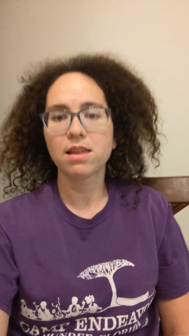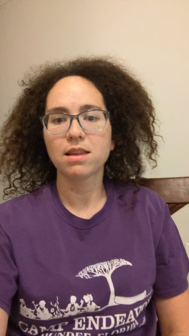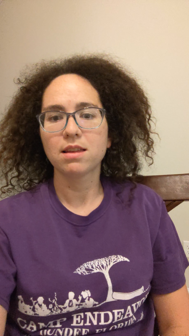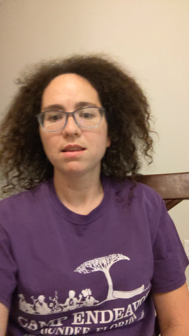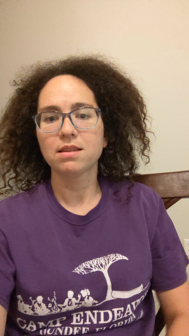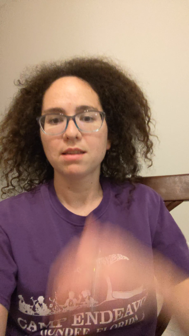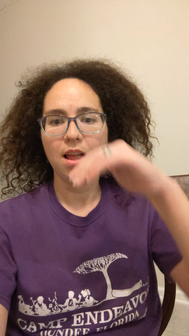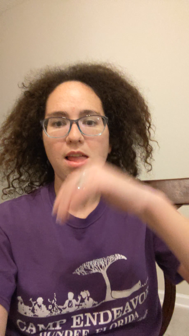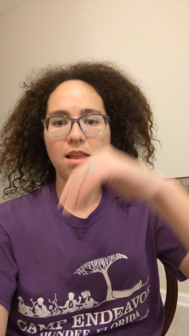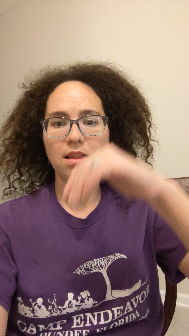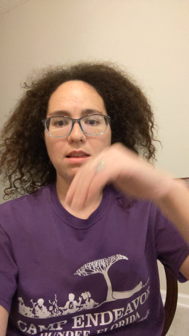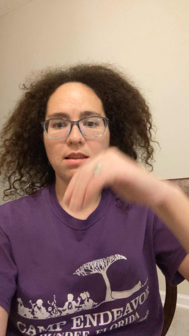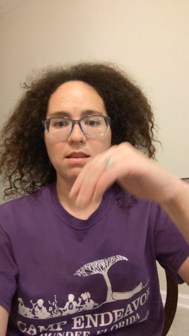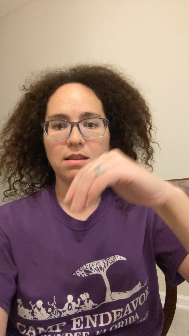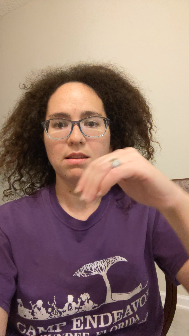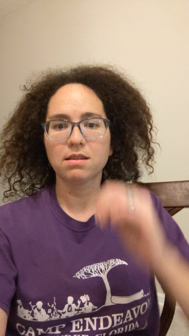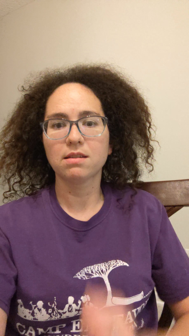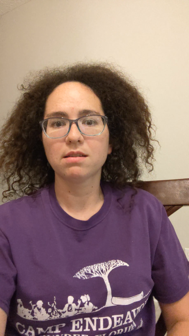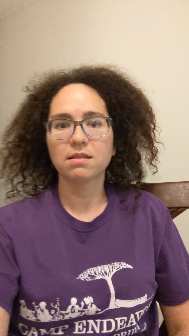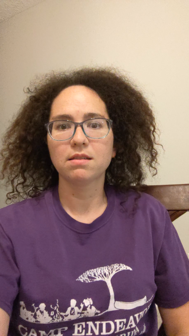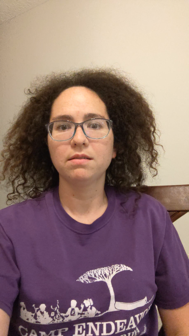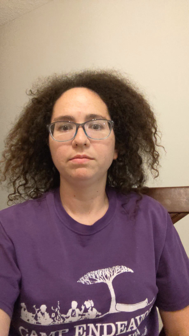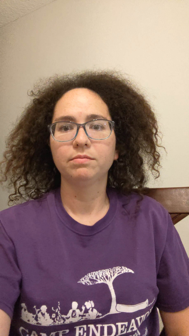doctor